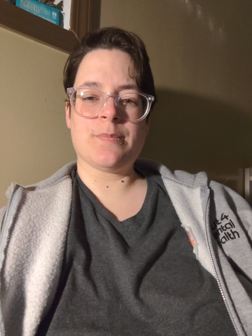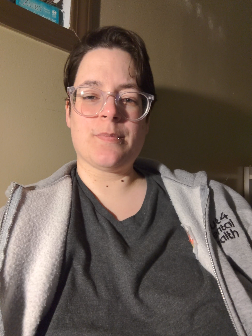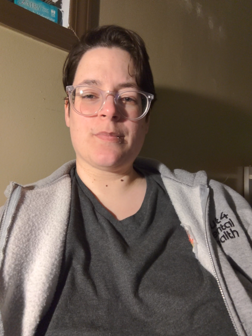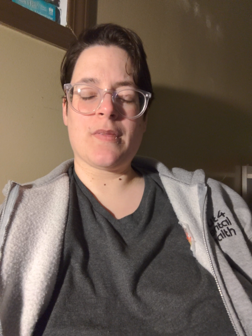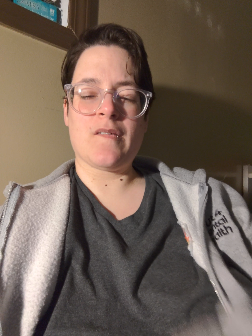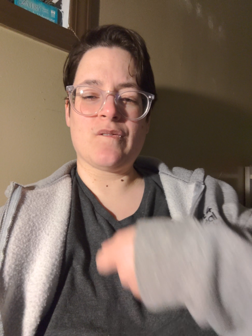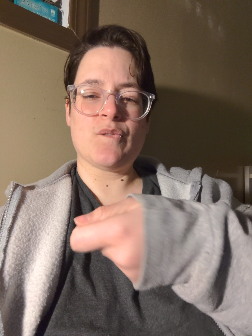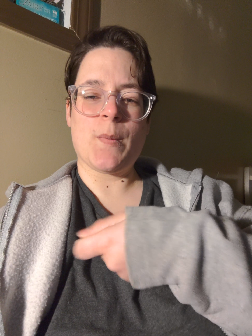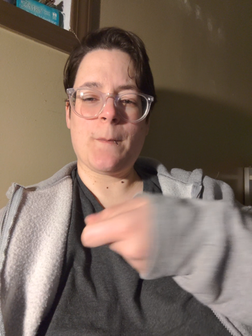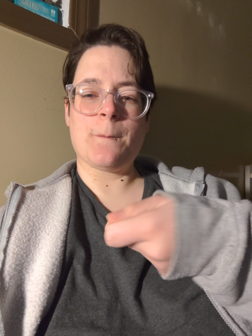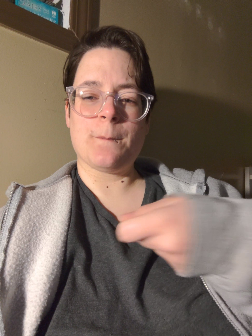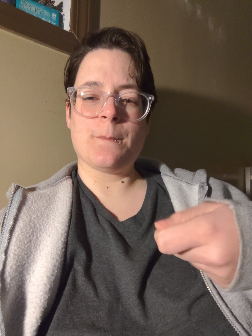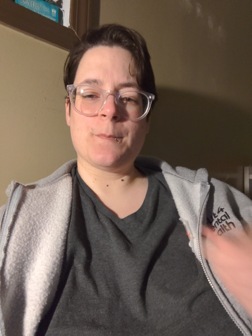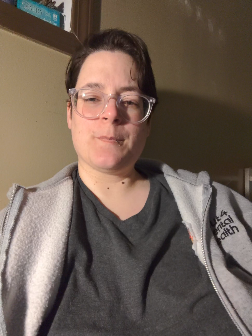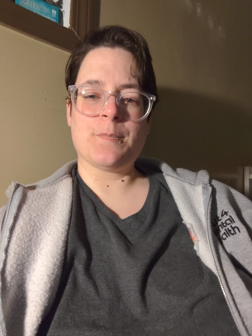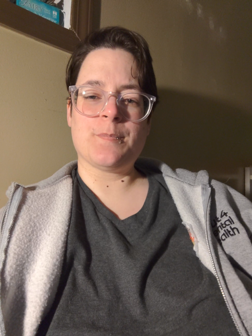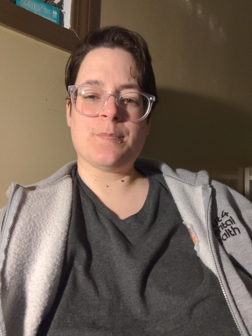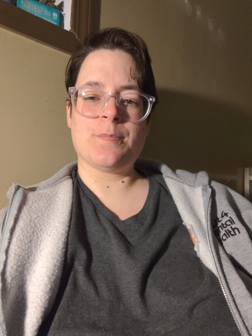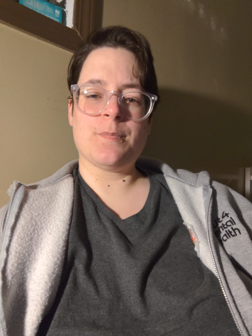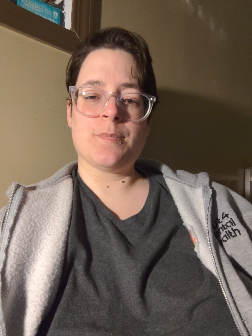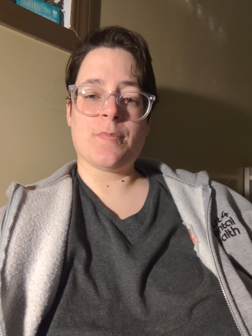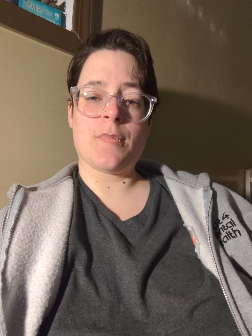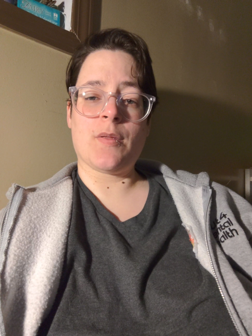vacuum